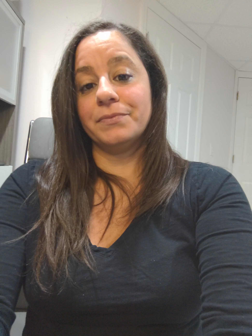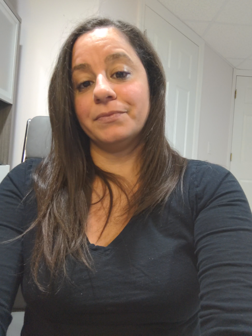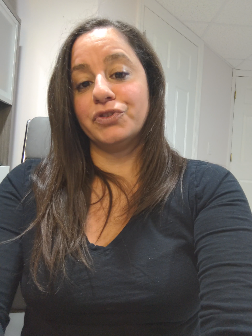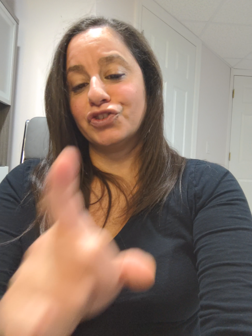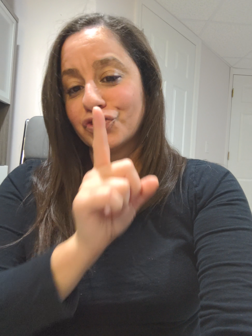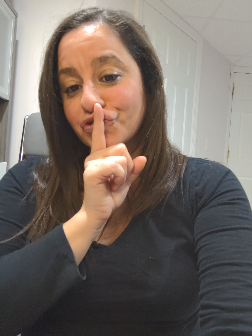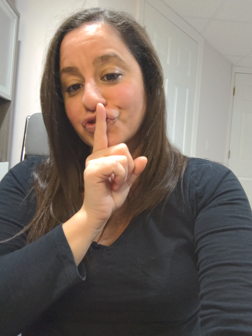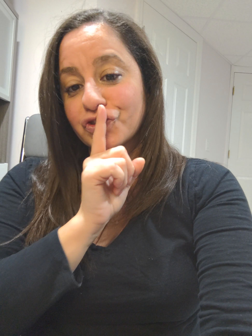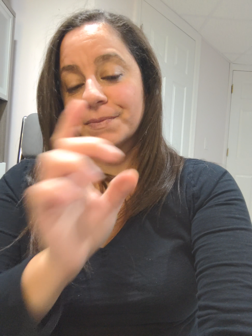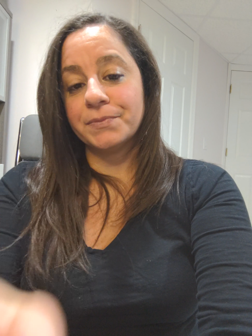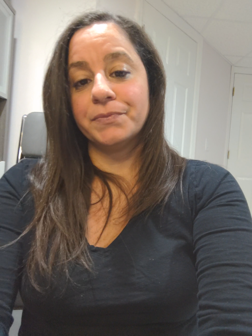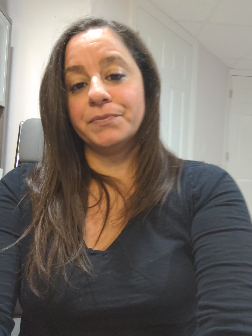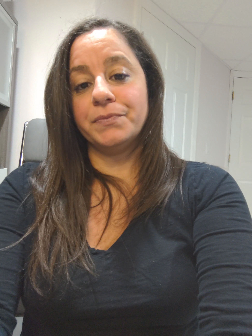shhh